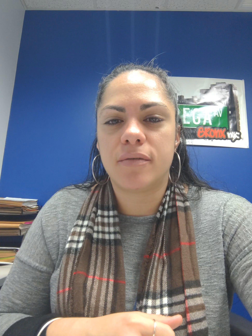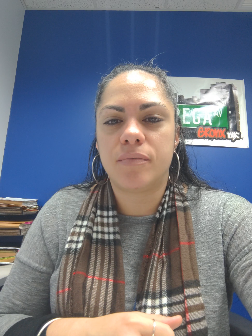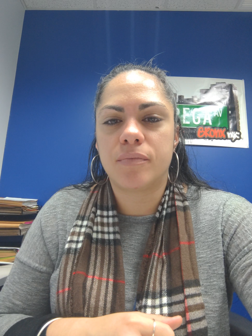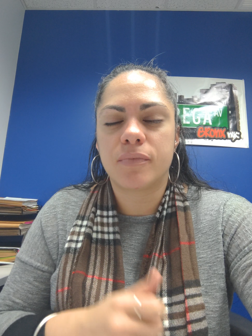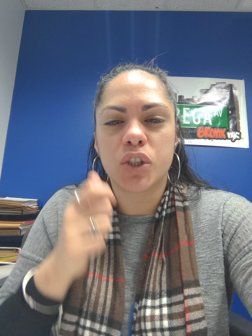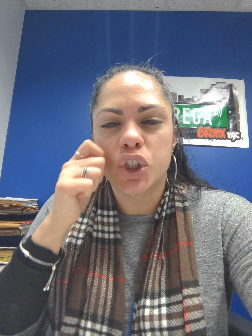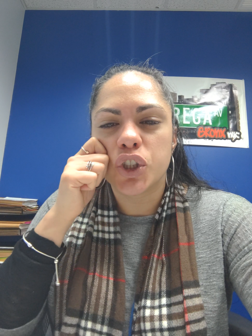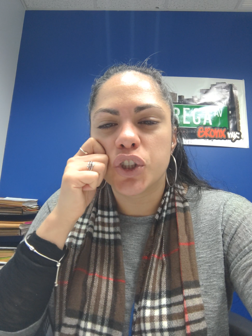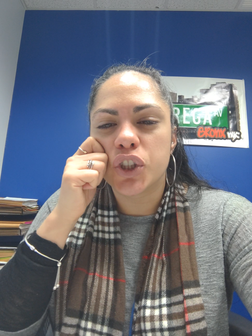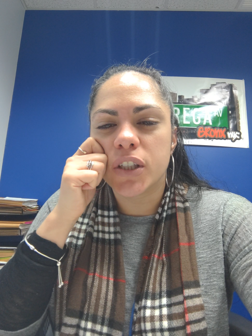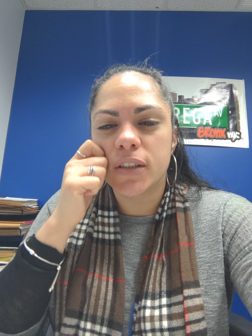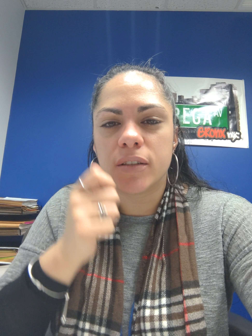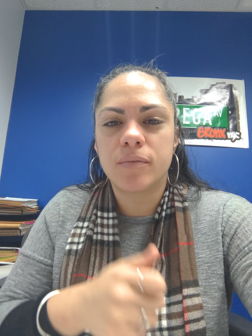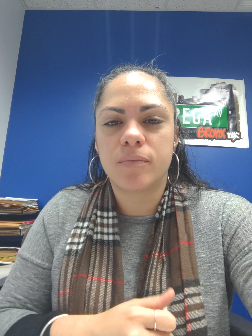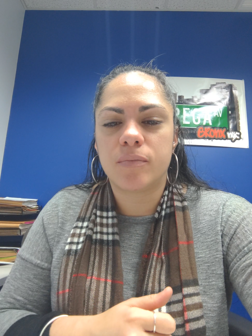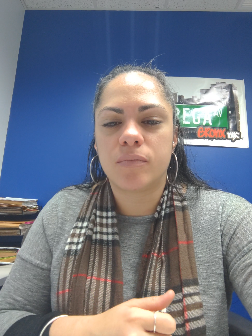cheek